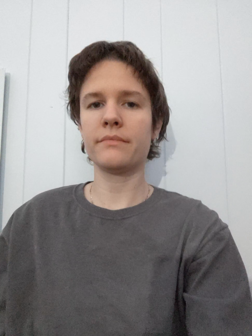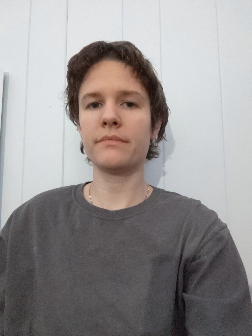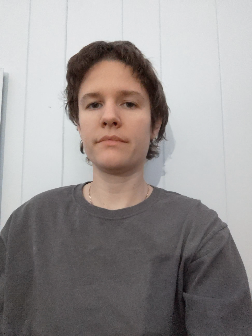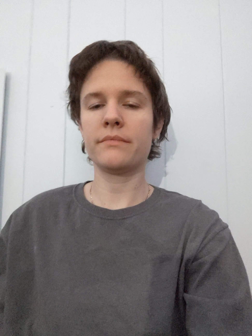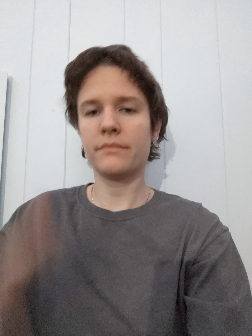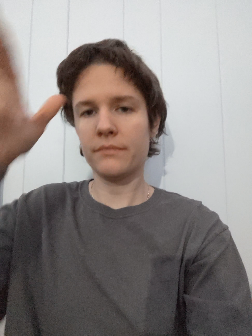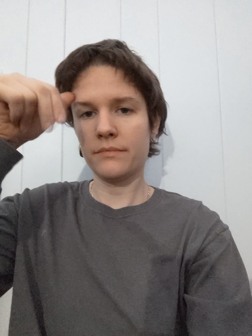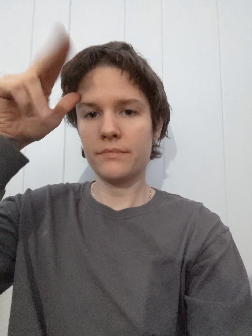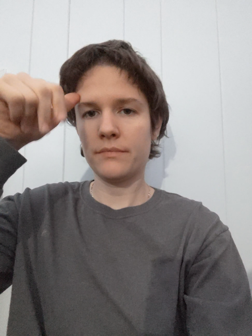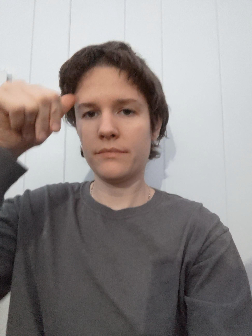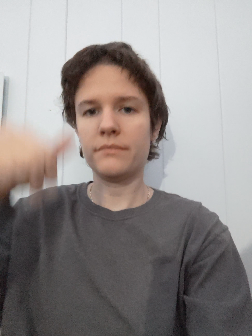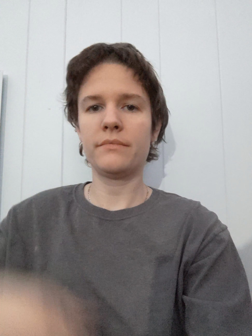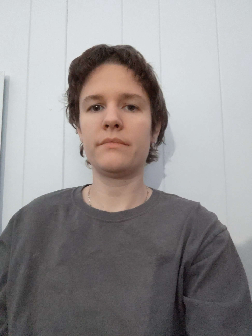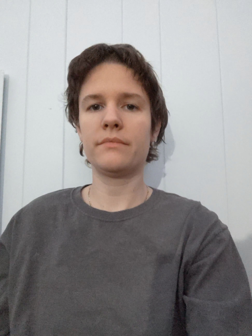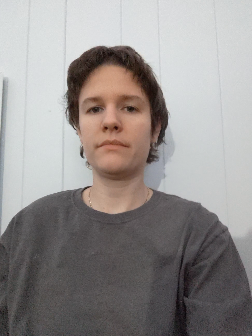horse